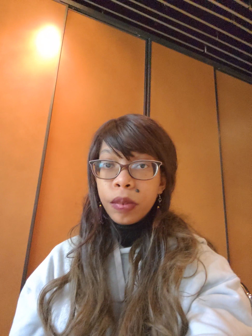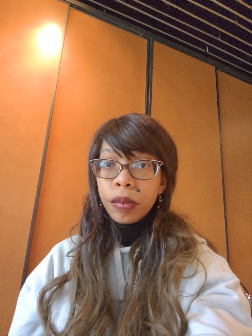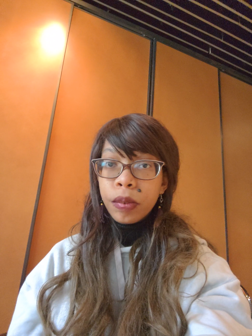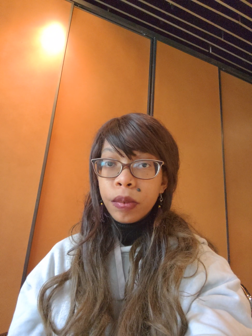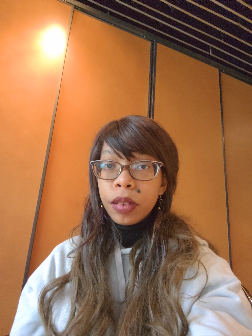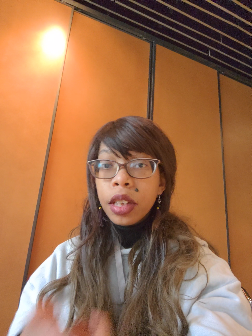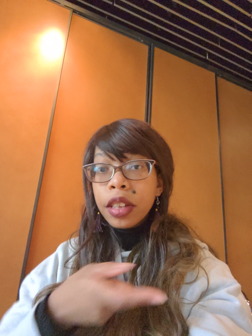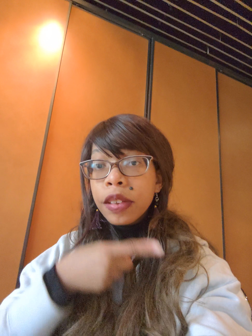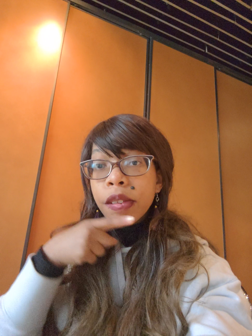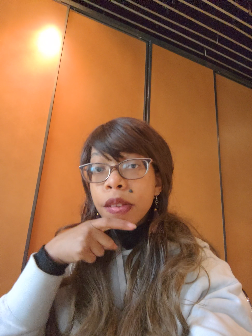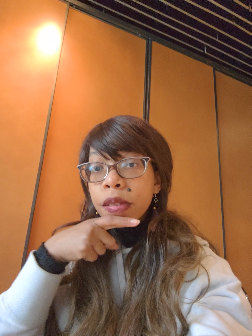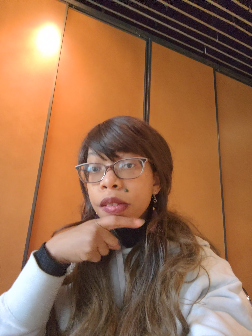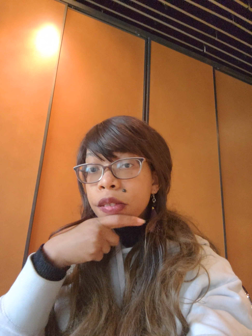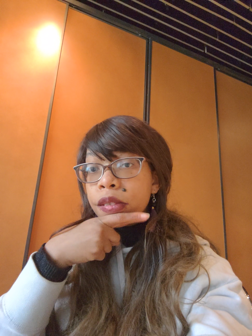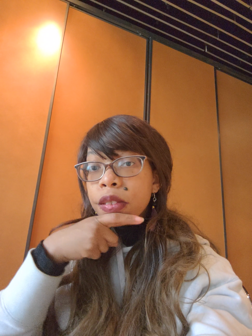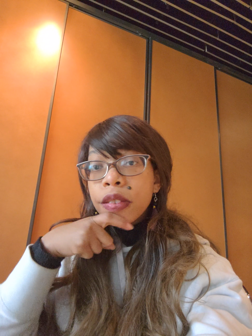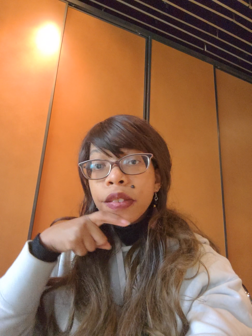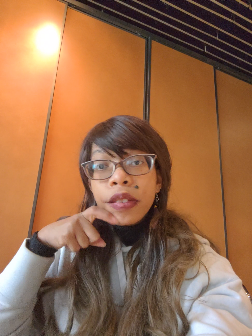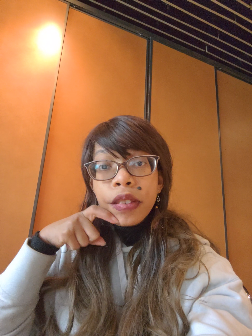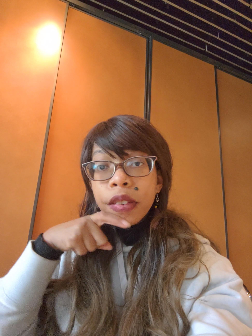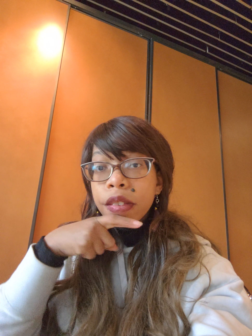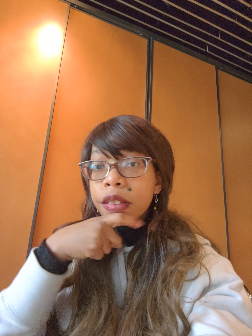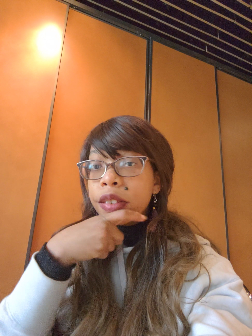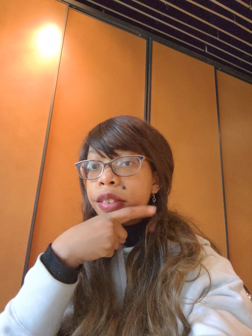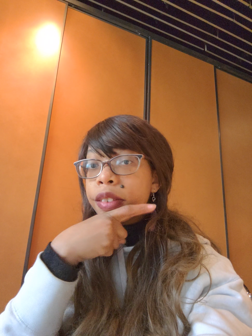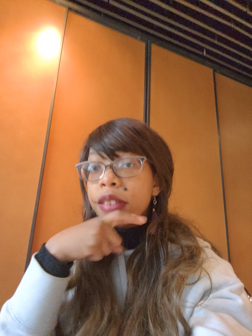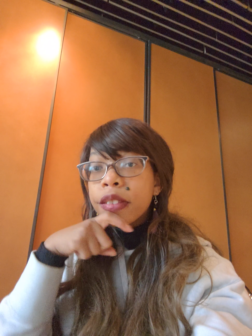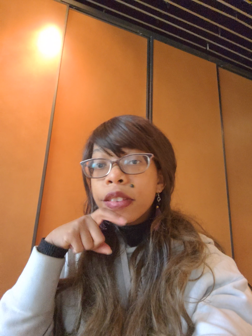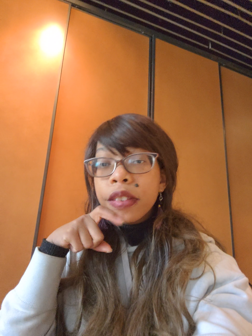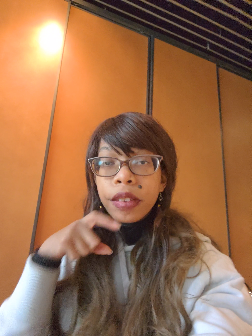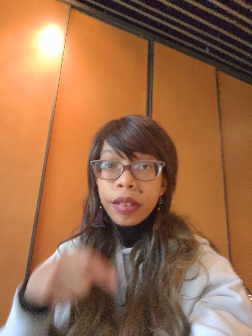cereal